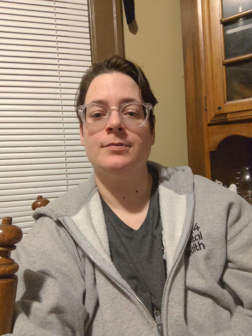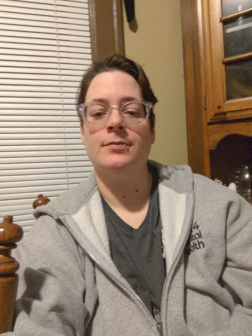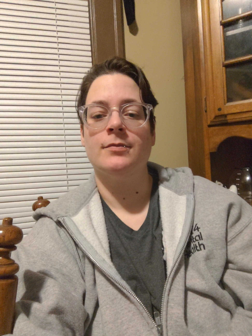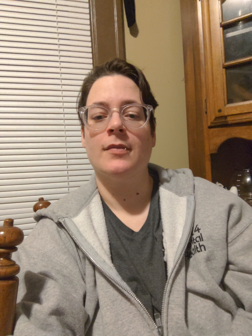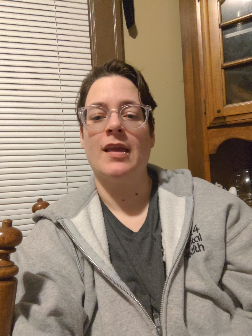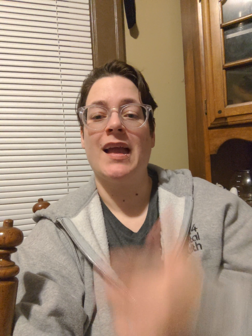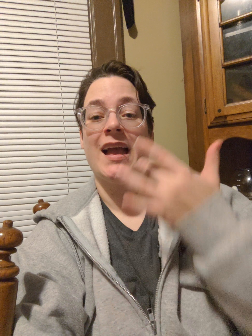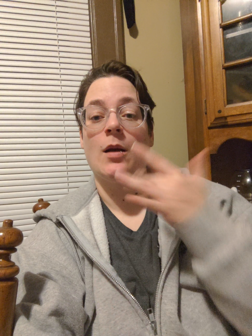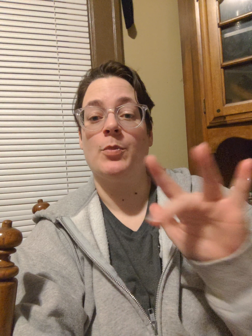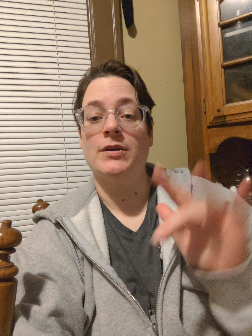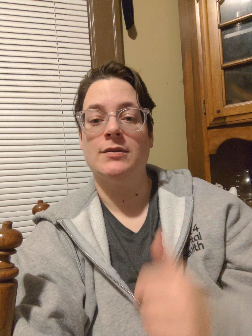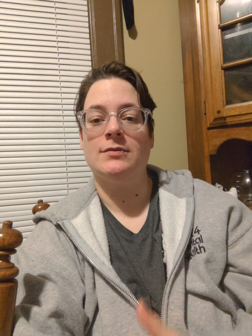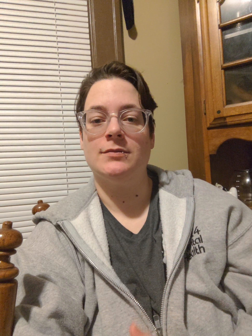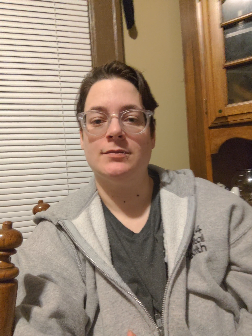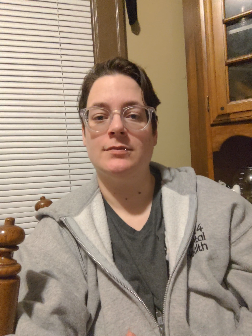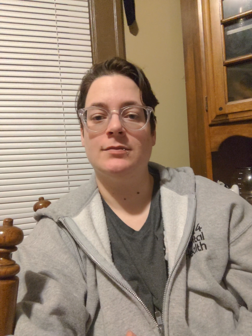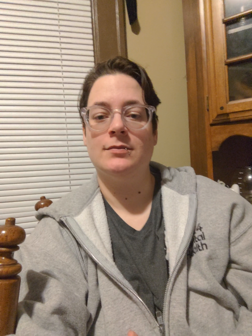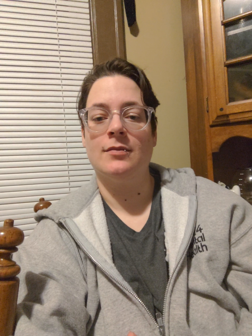empty